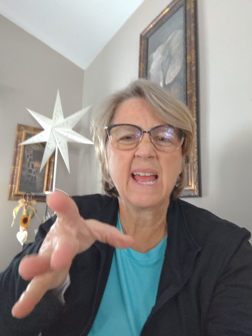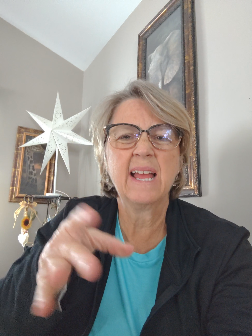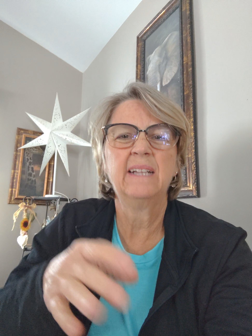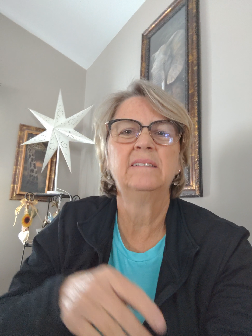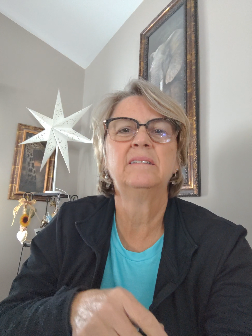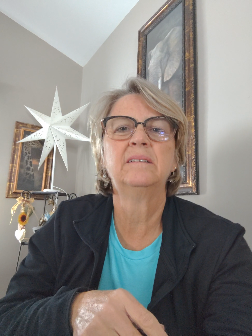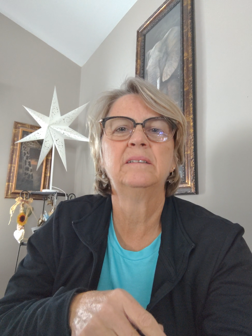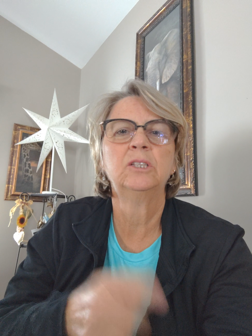hate